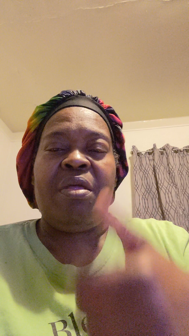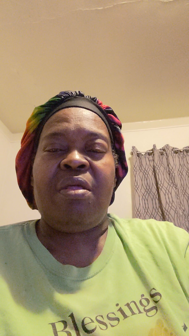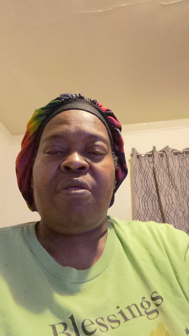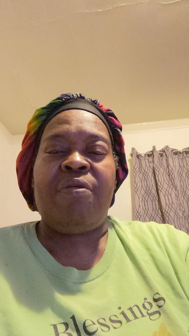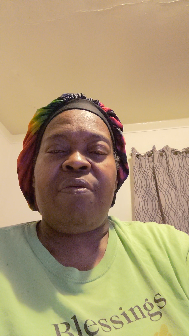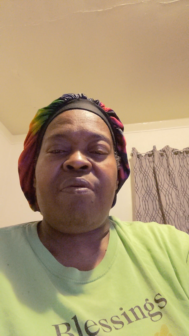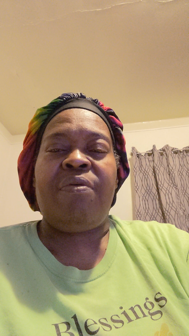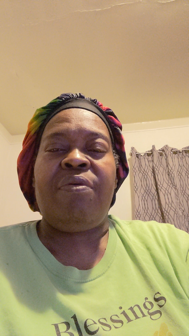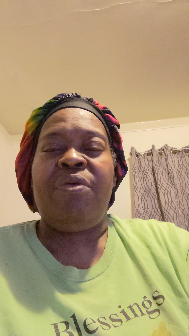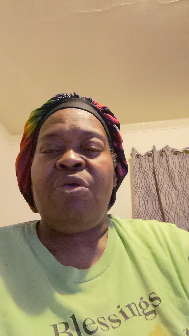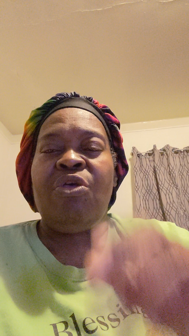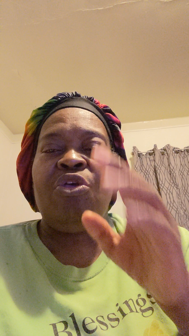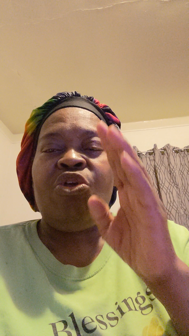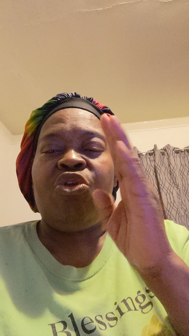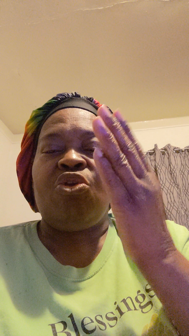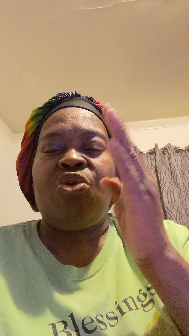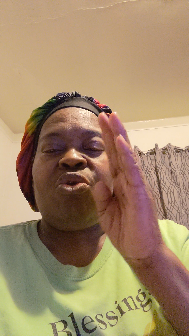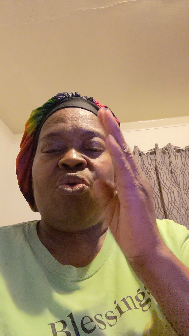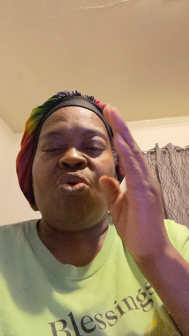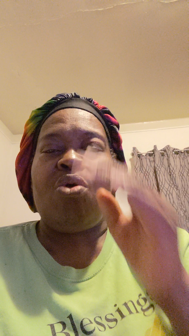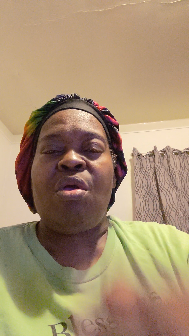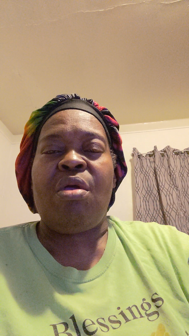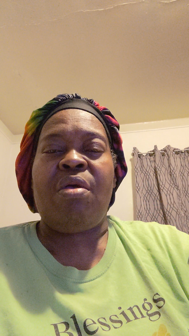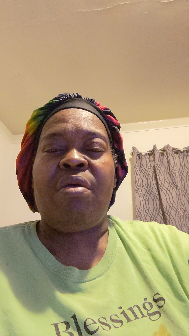door